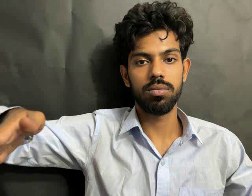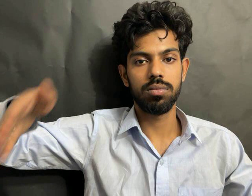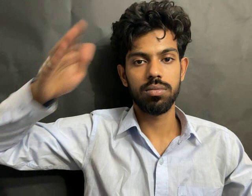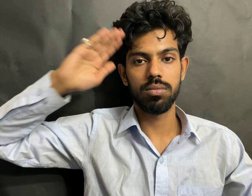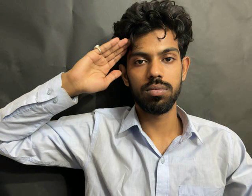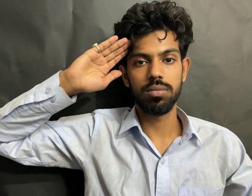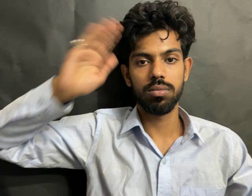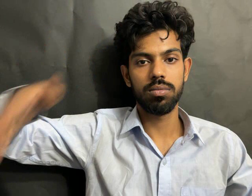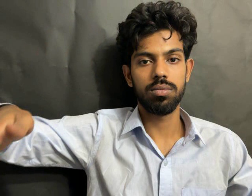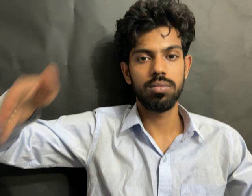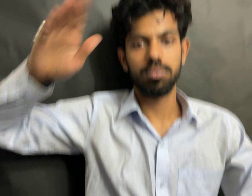thank you